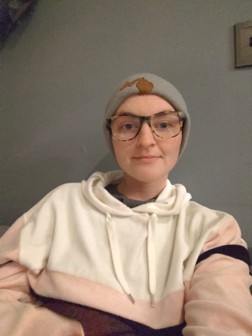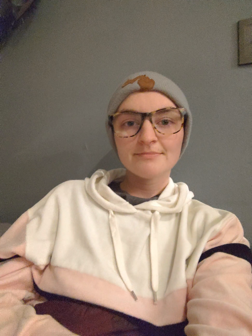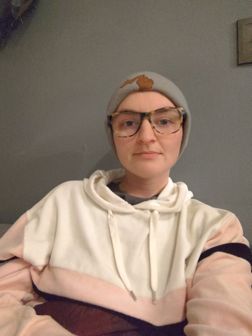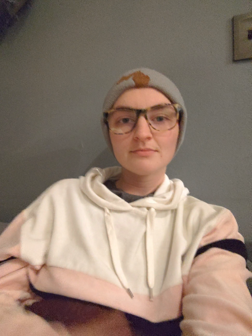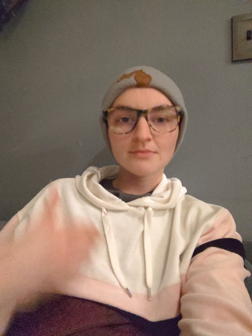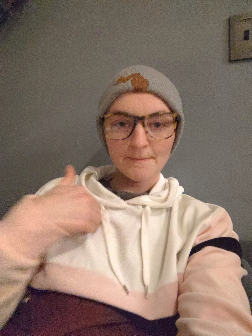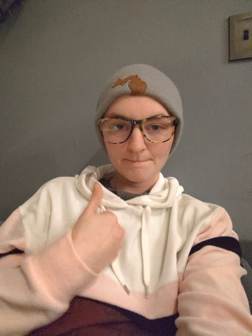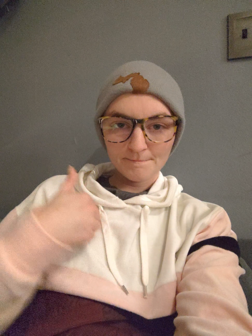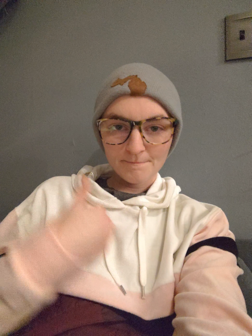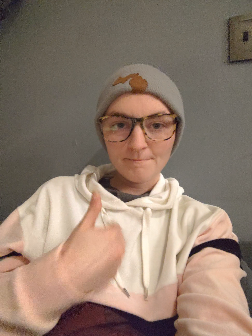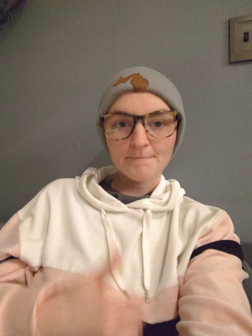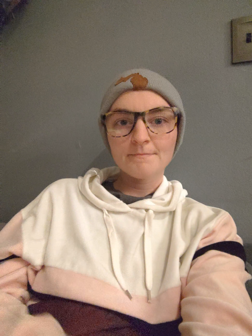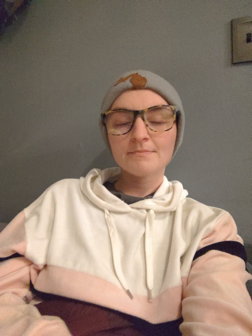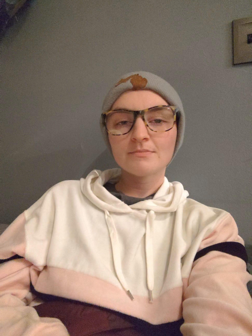animal